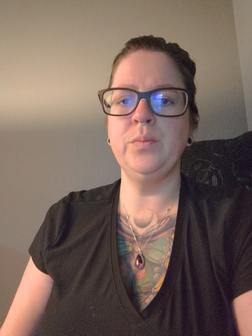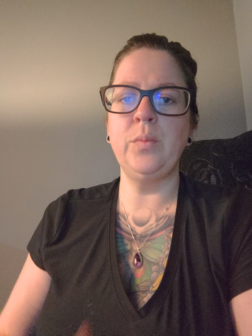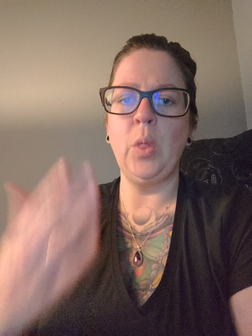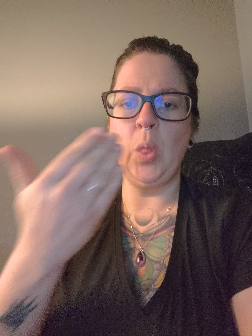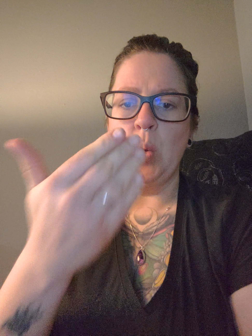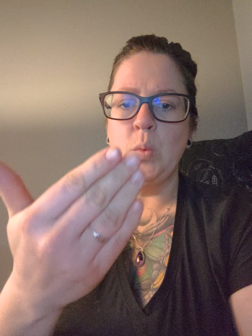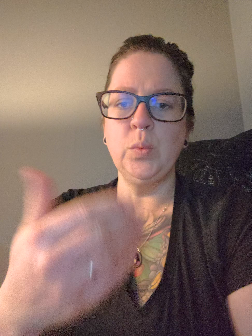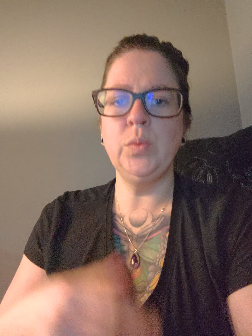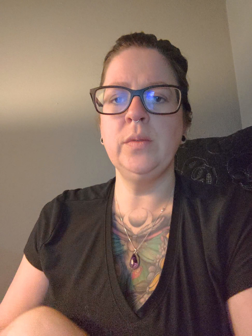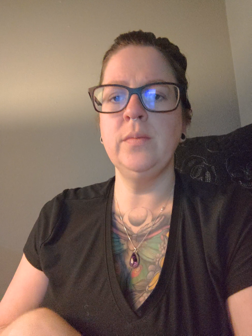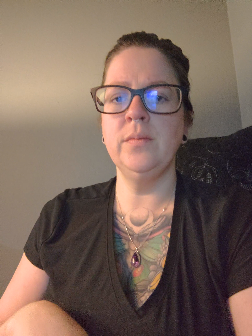close